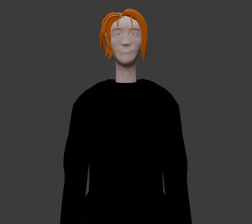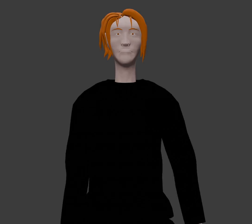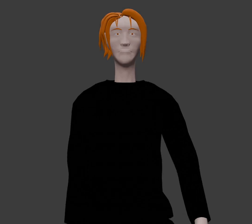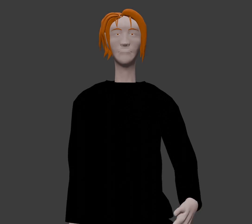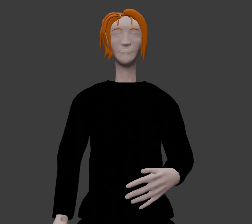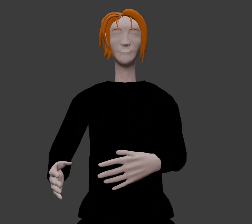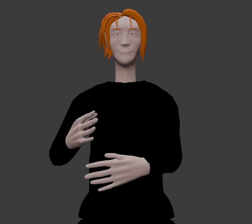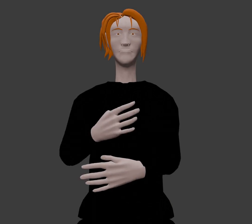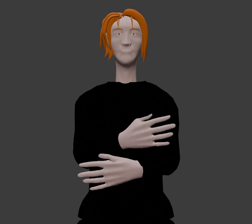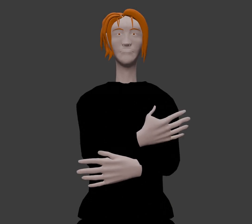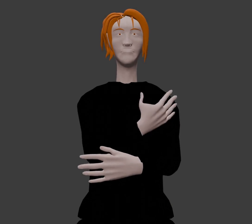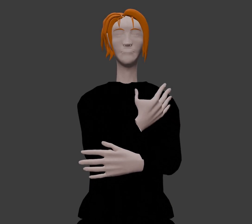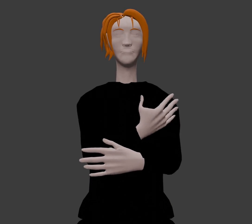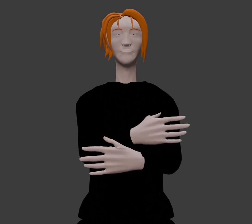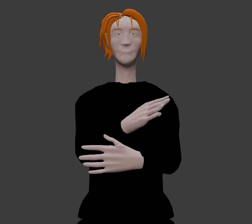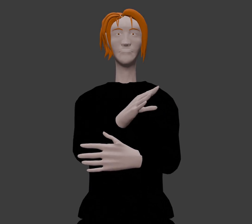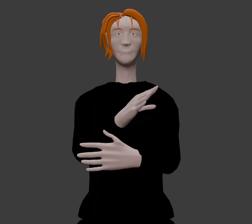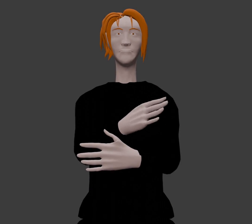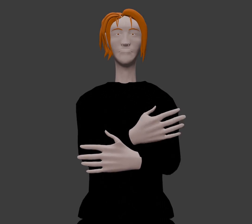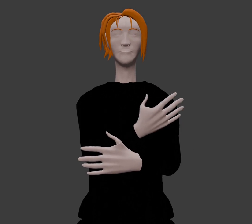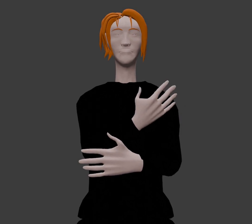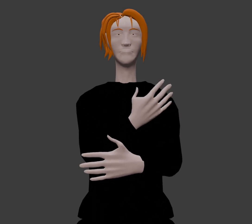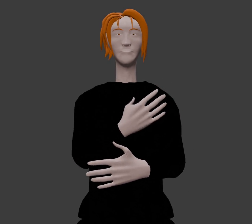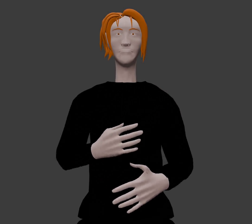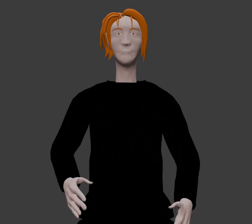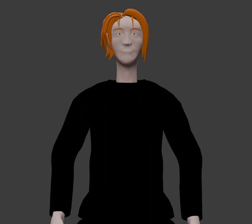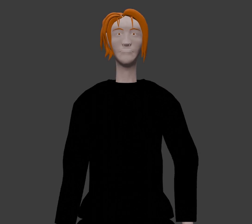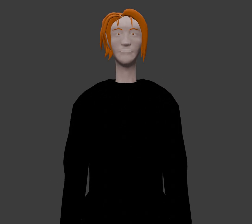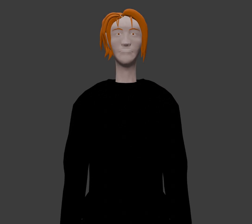Band Music